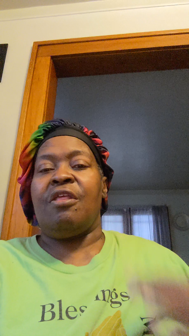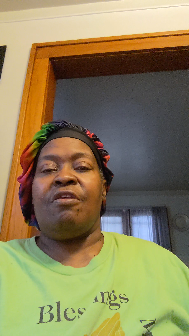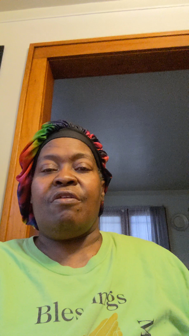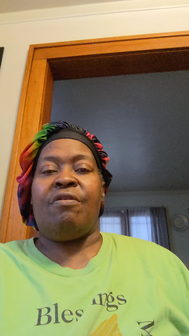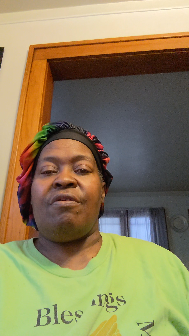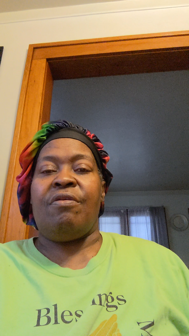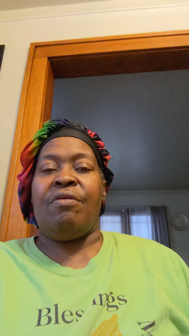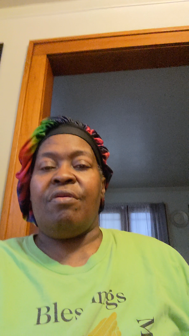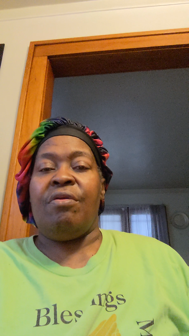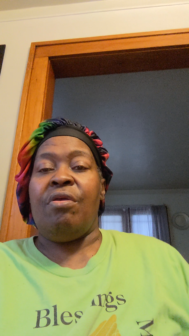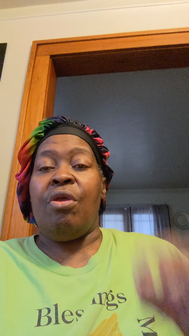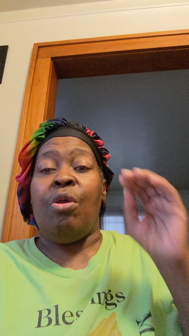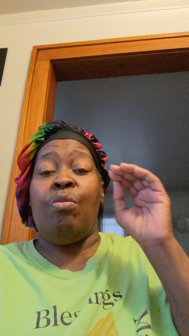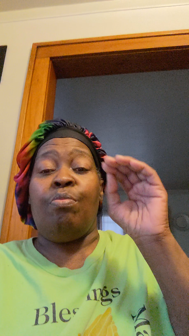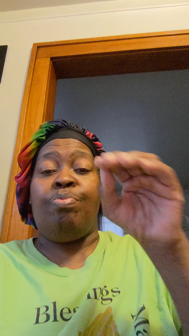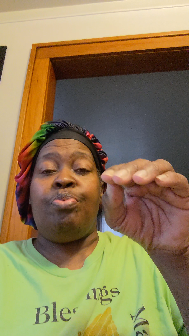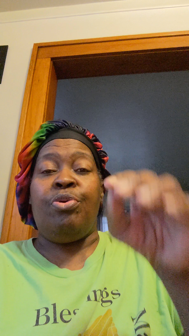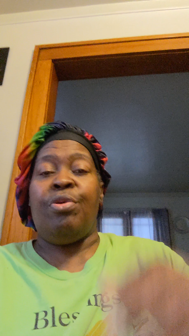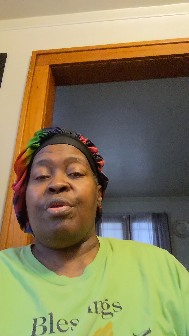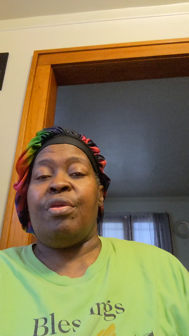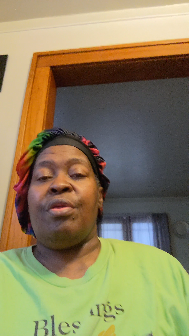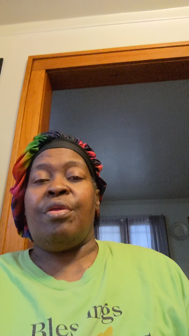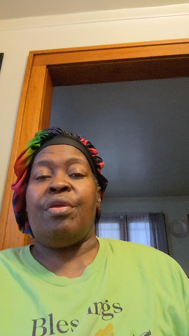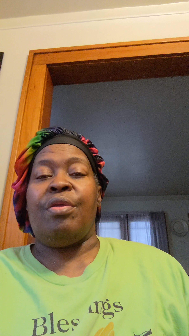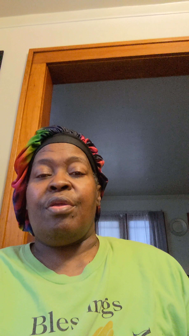put